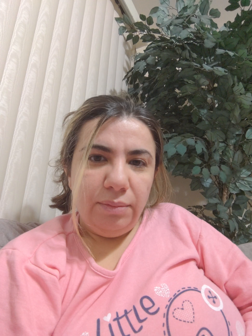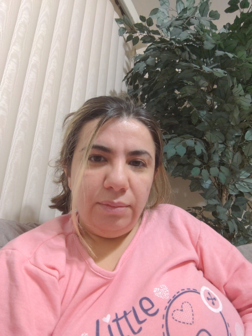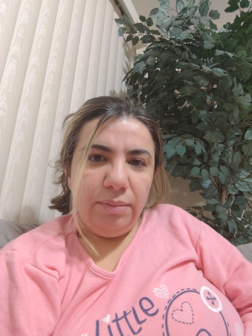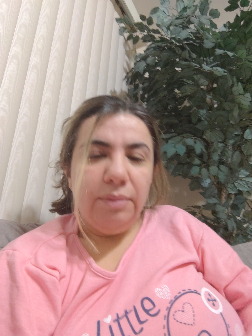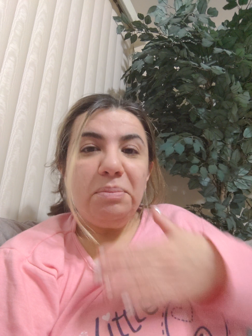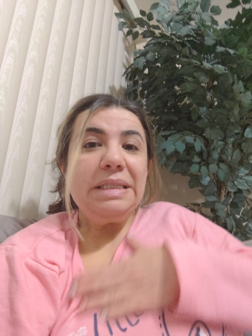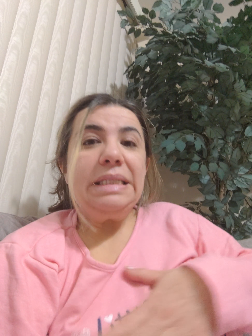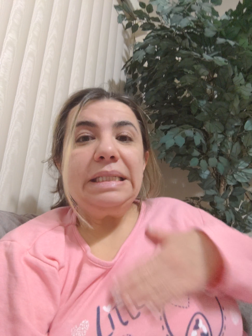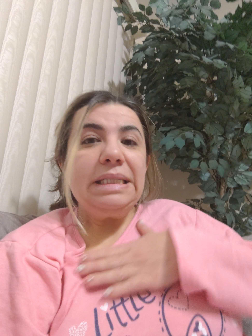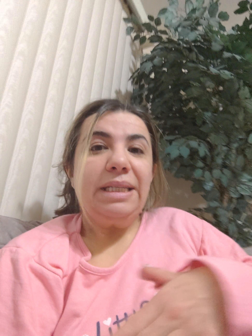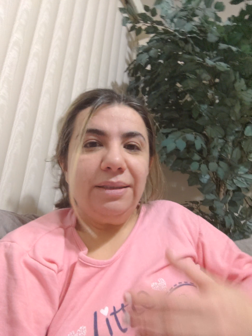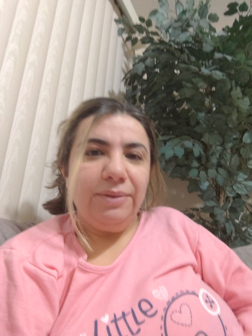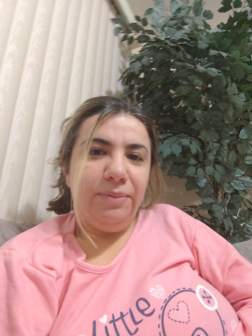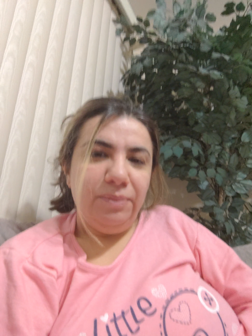please